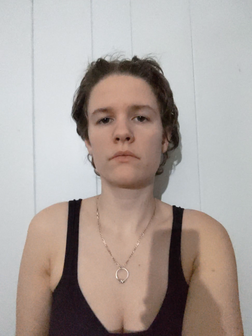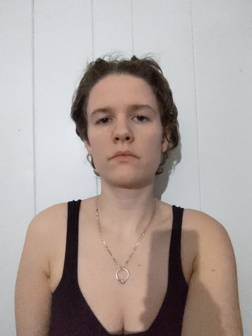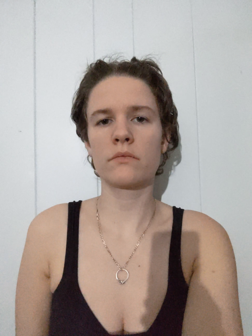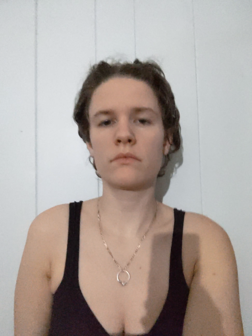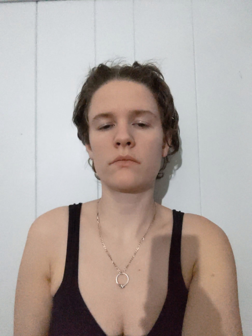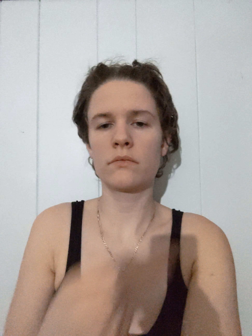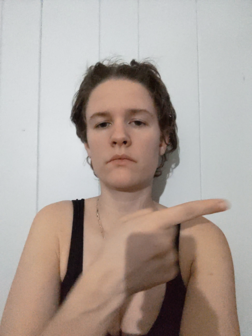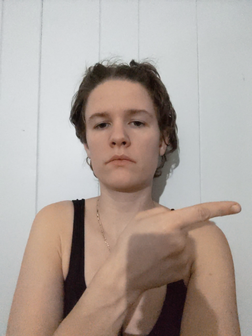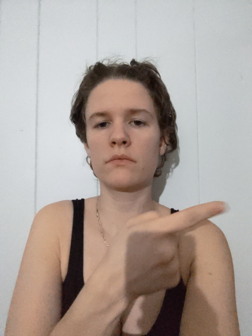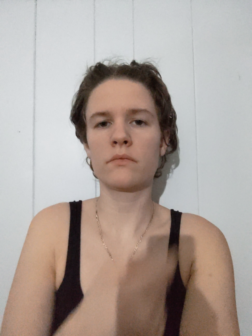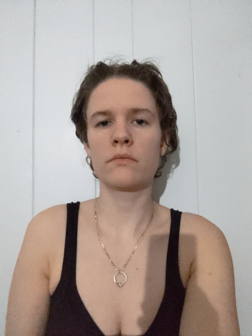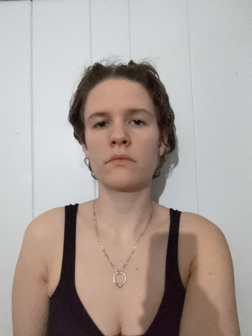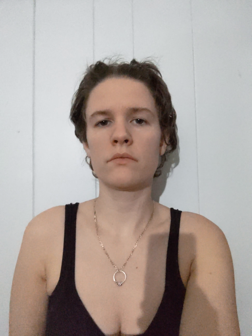he/she/it